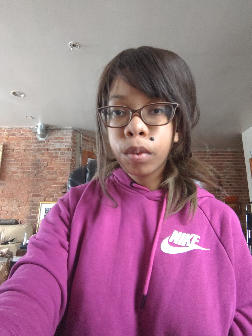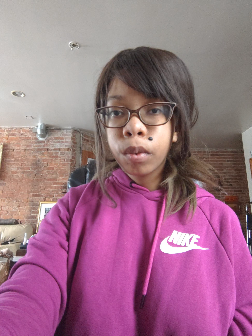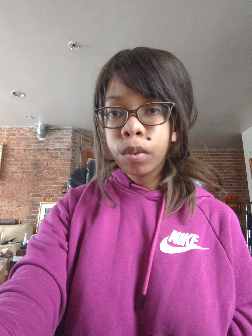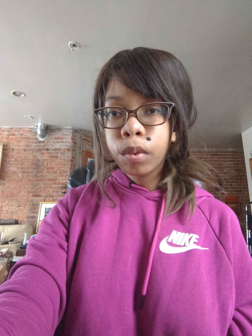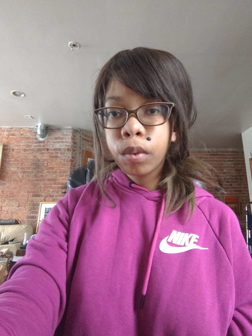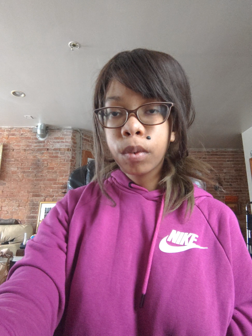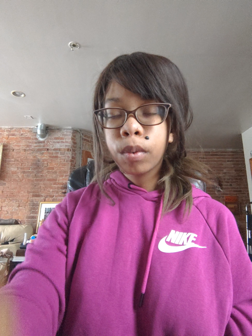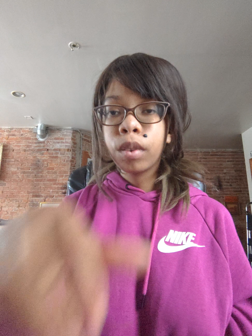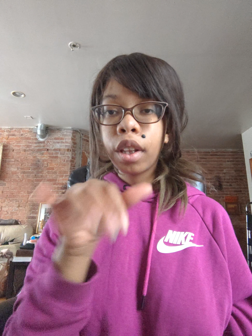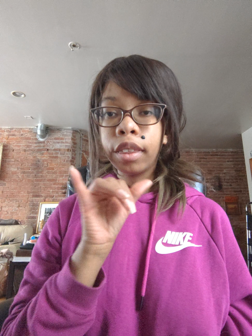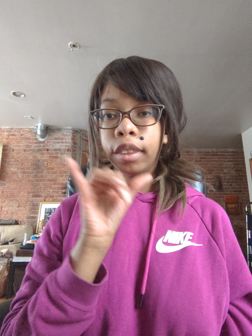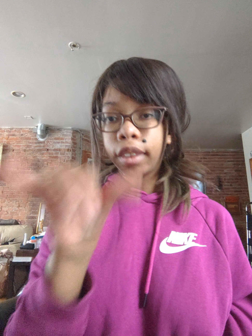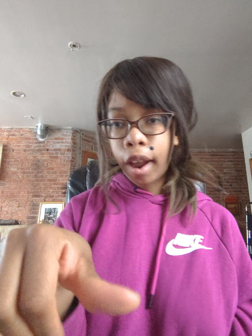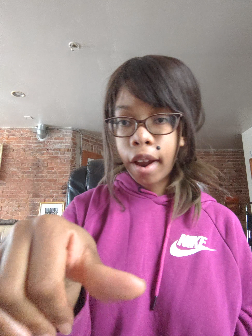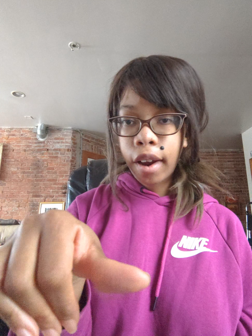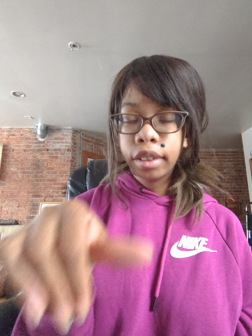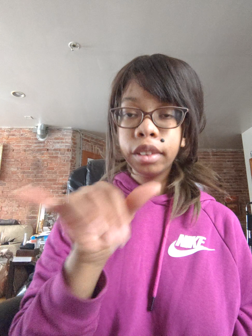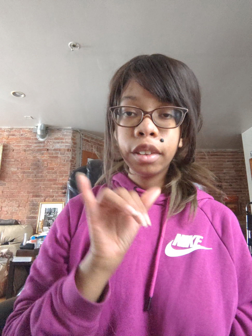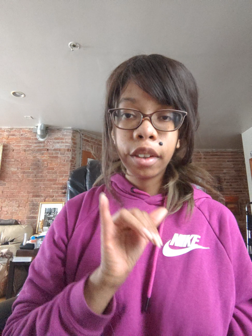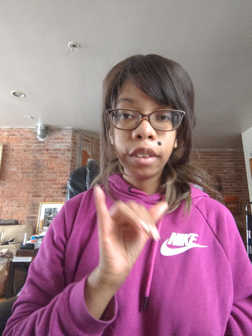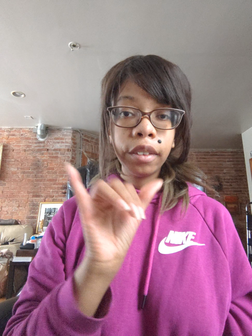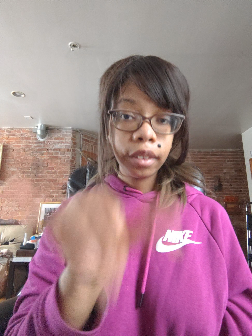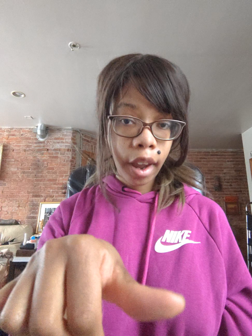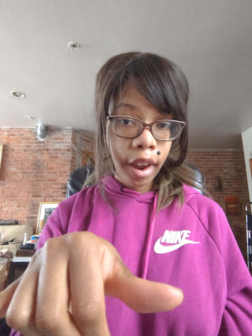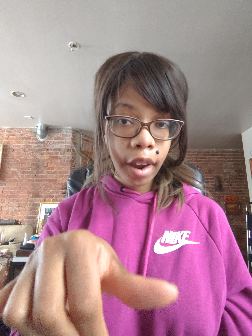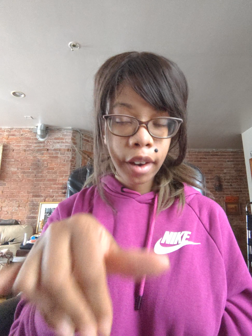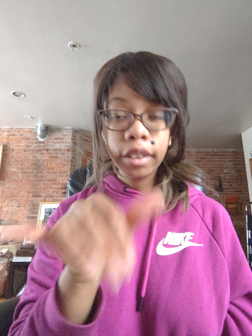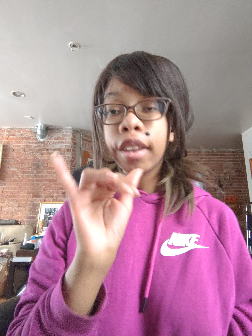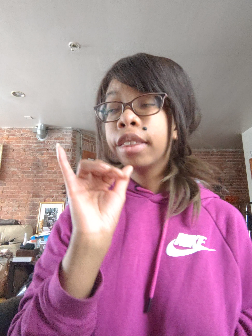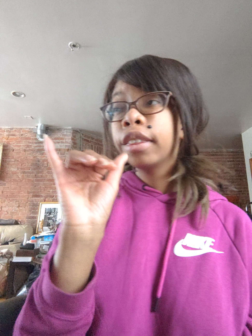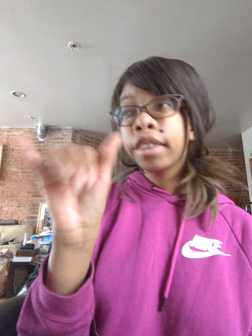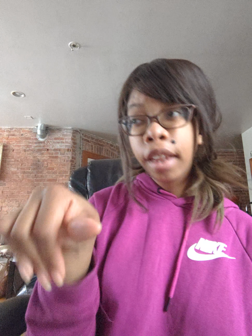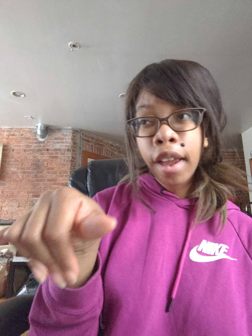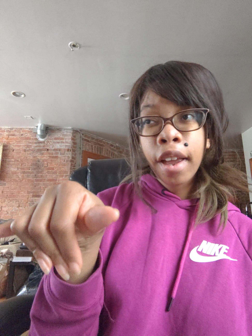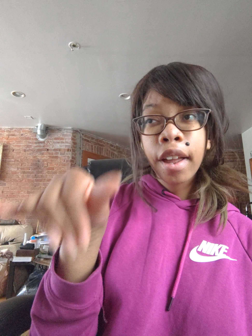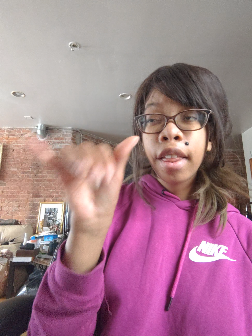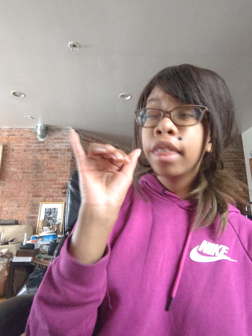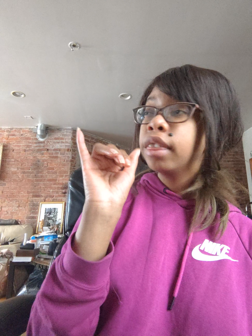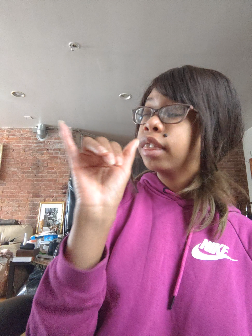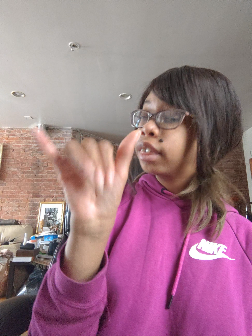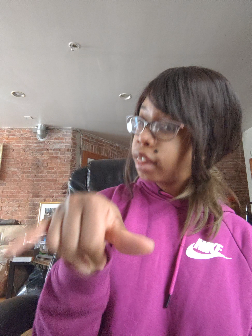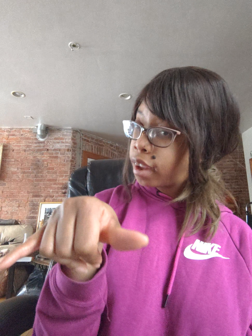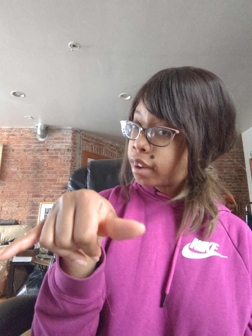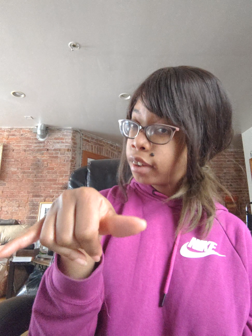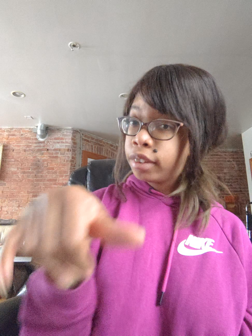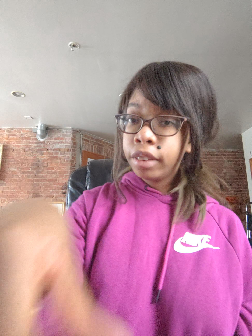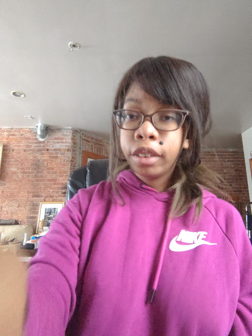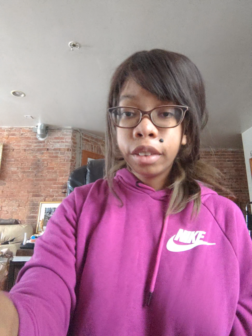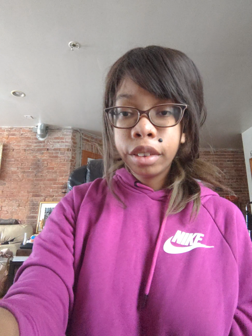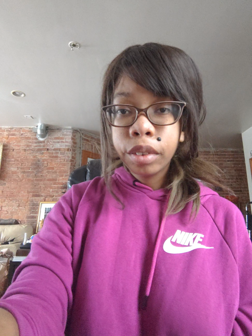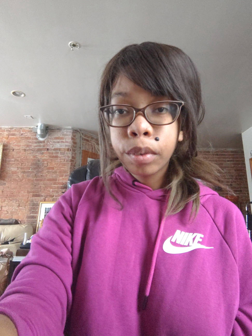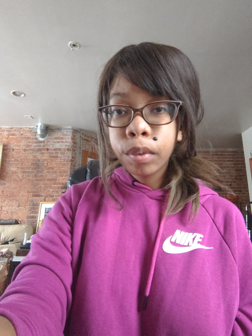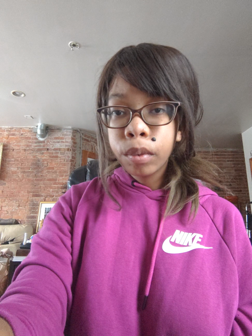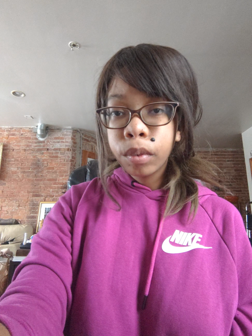that